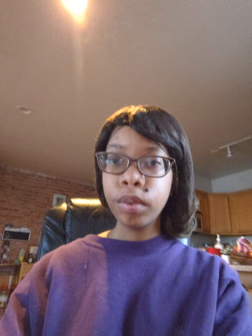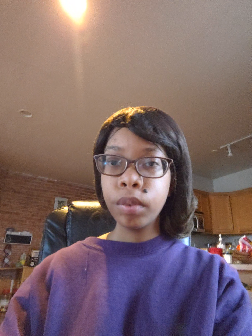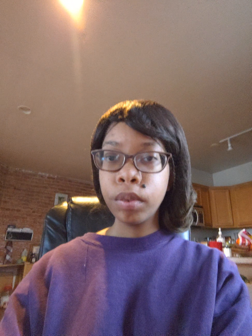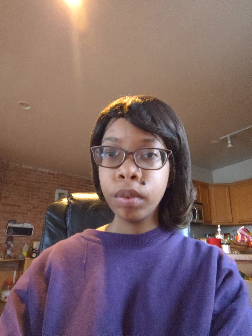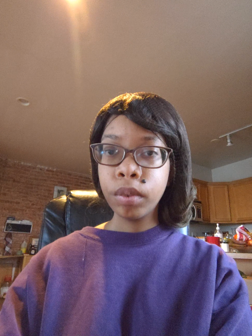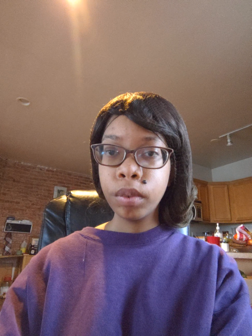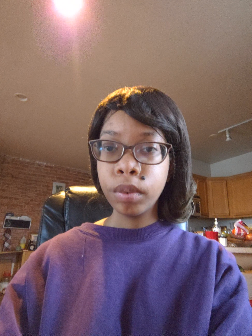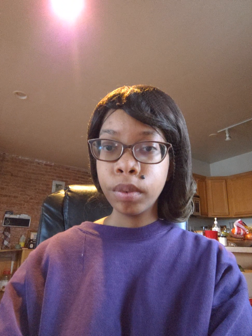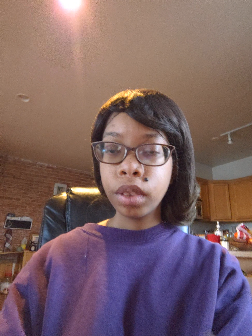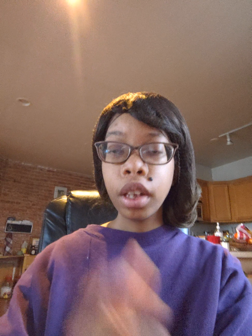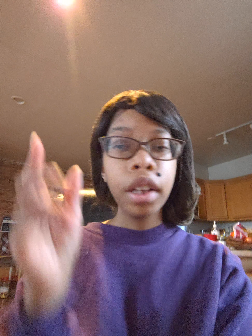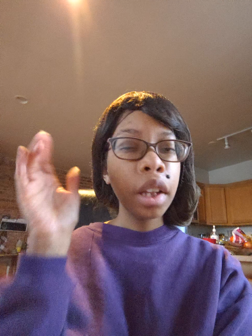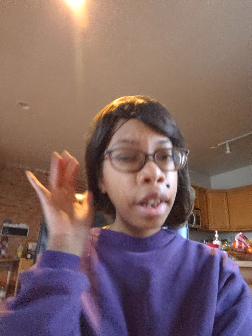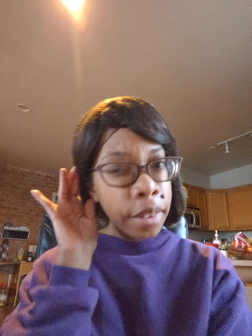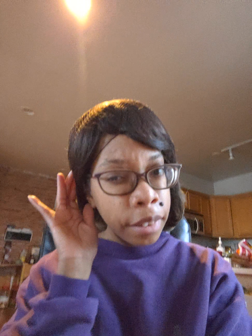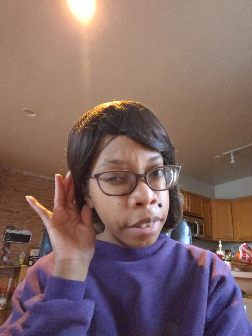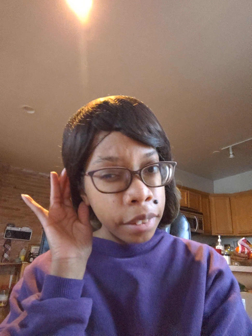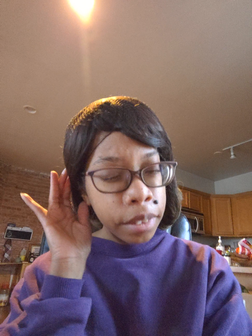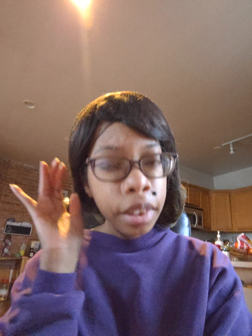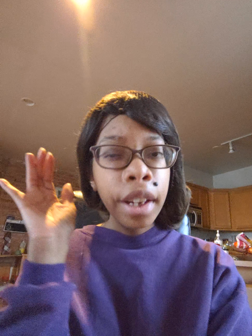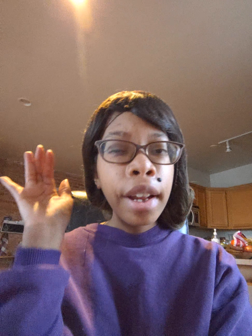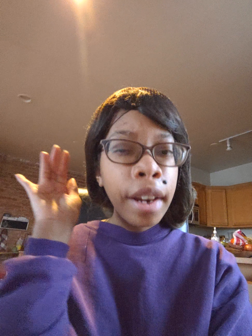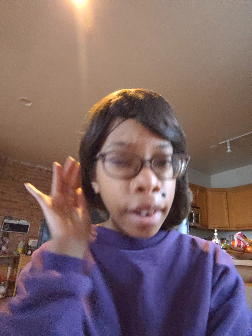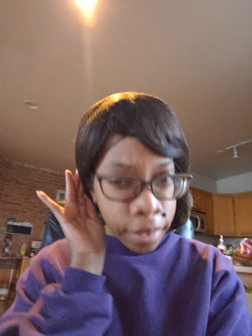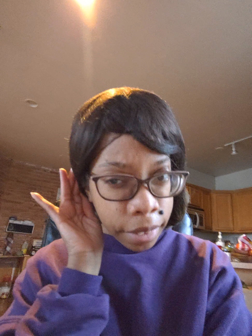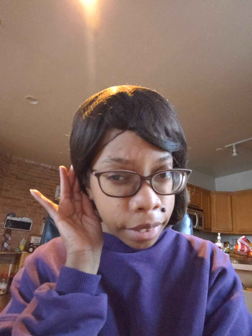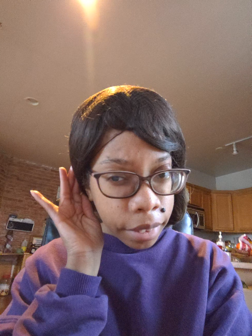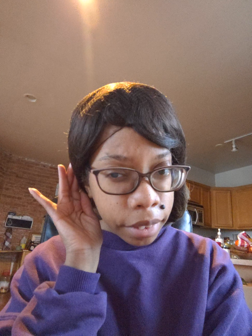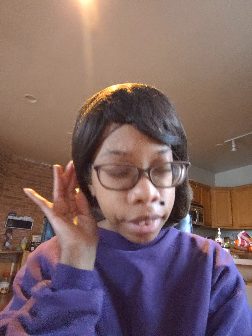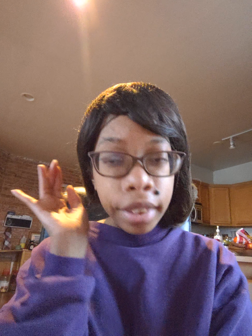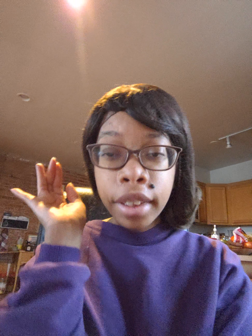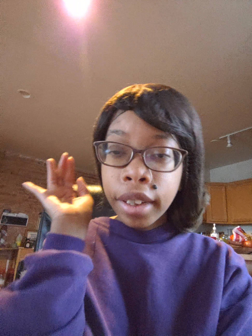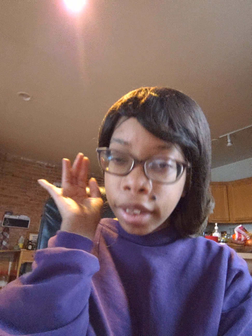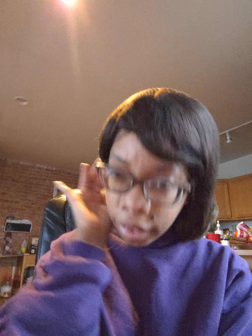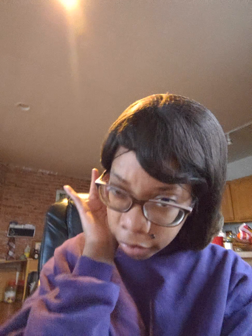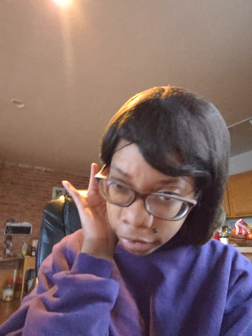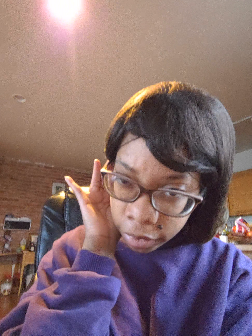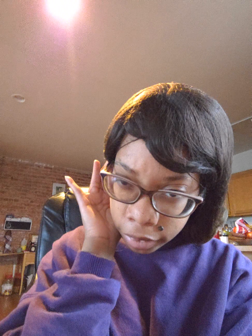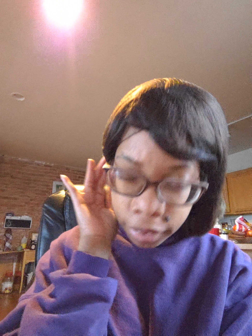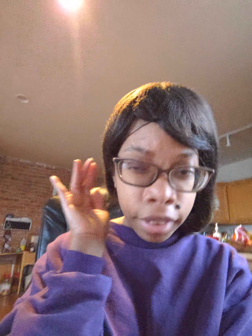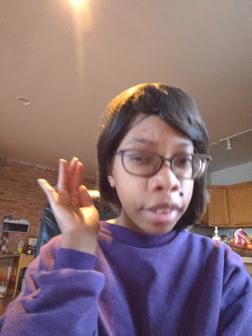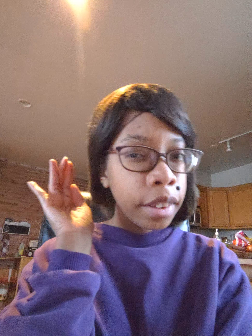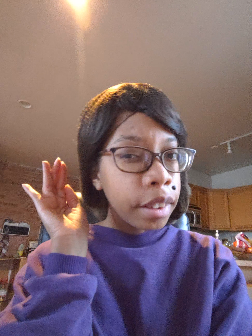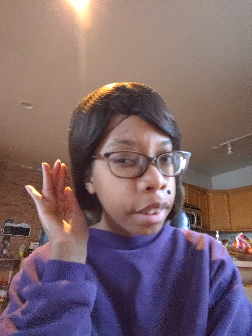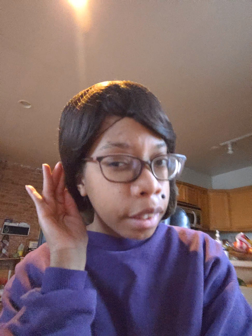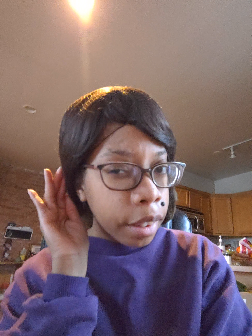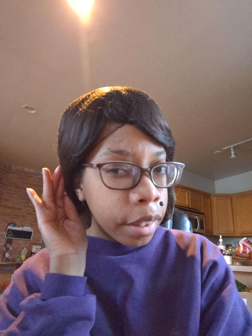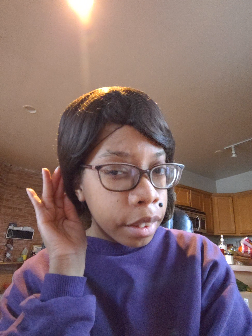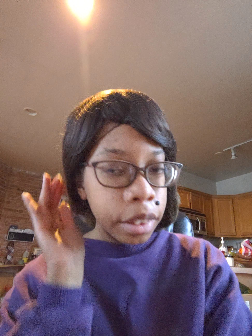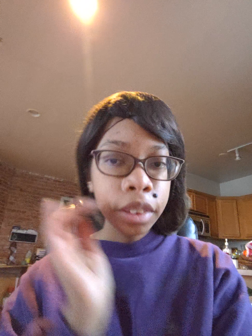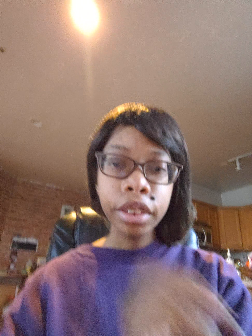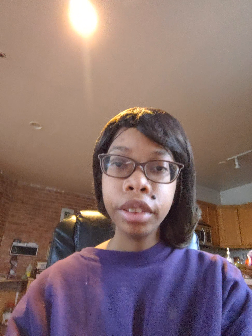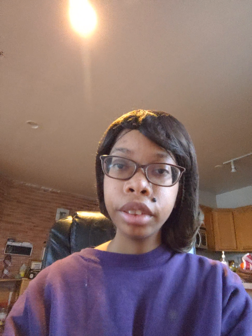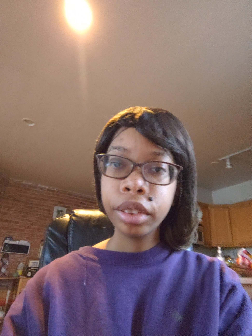listen